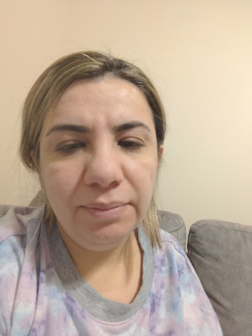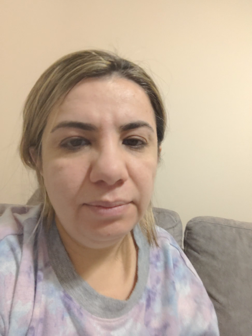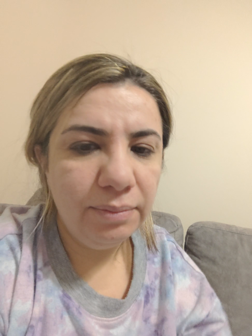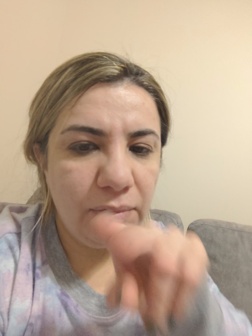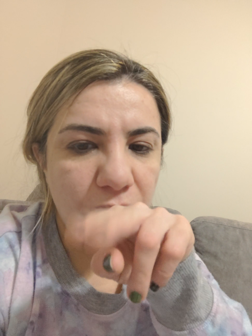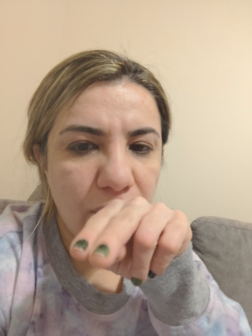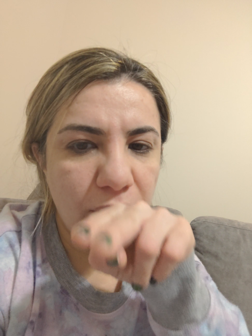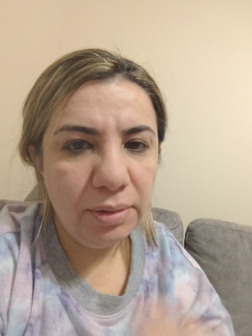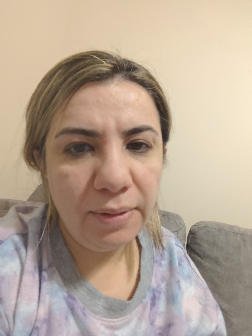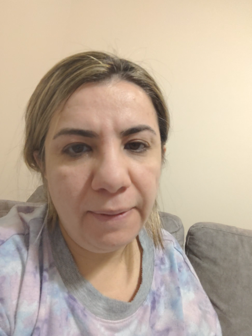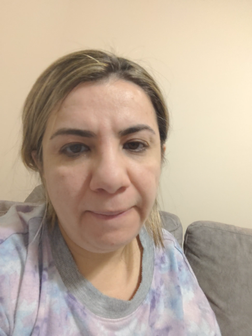tongue